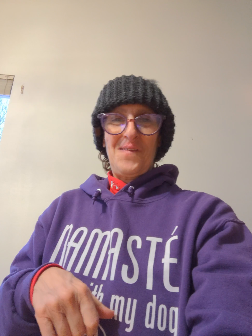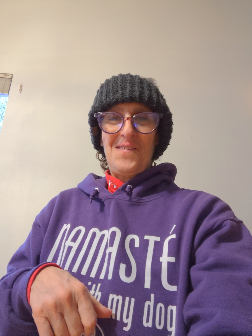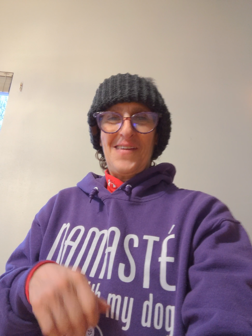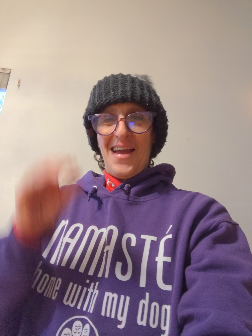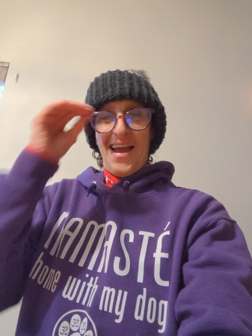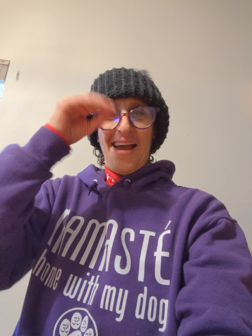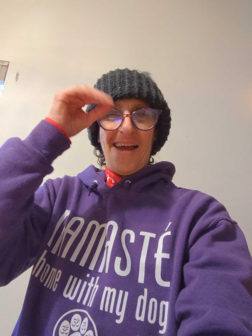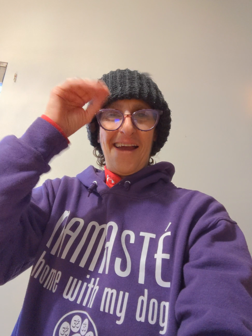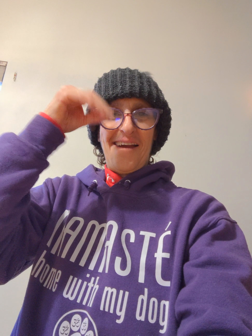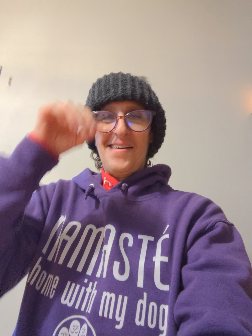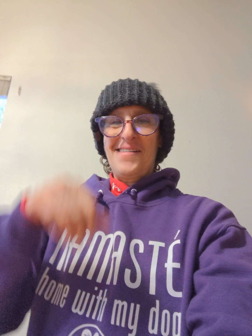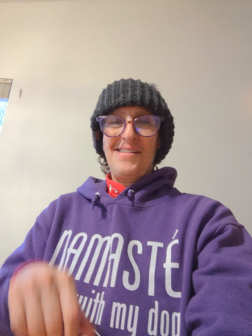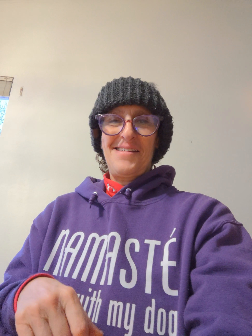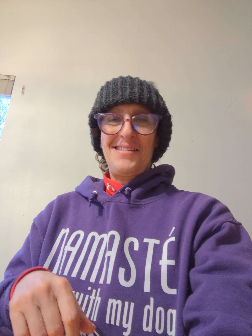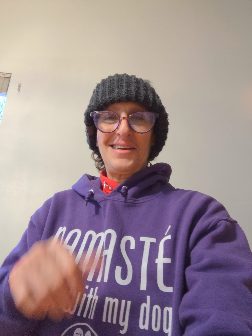owl